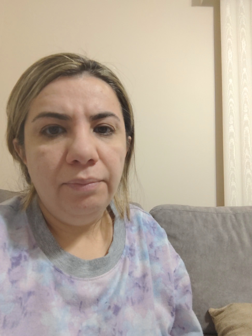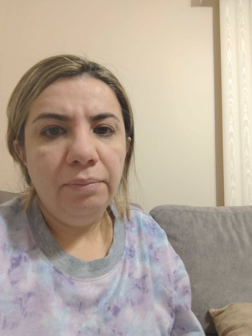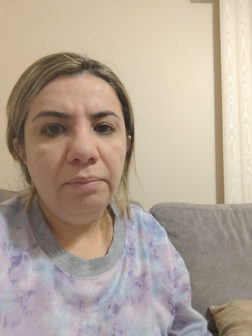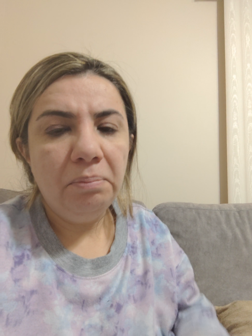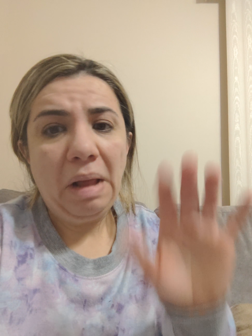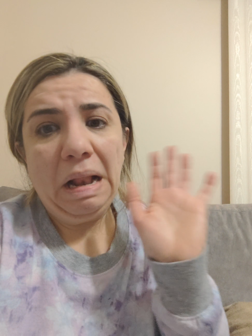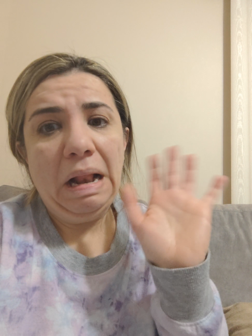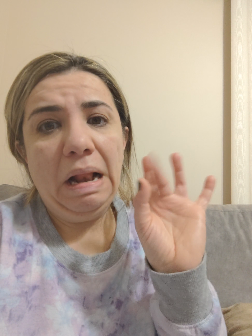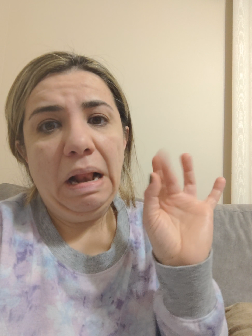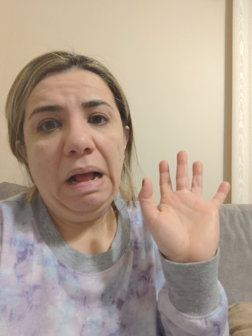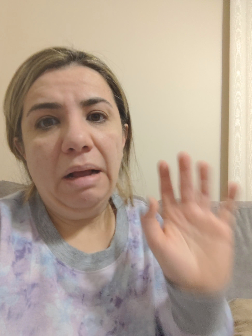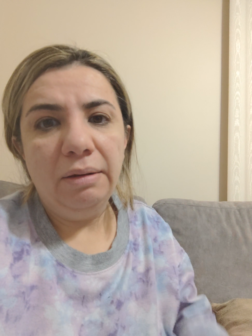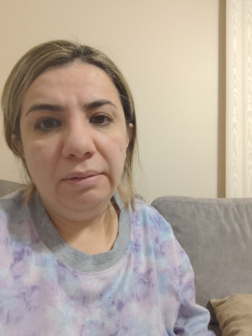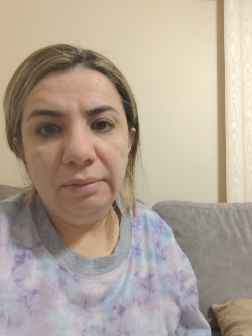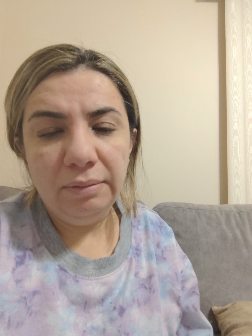yucky